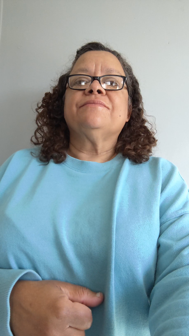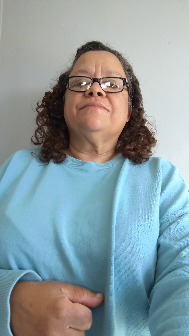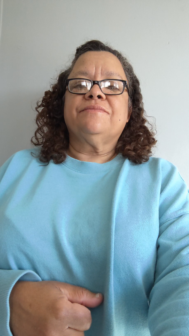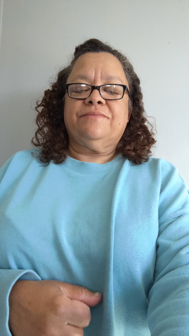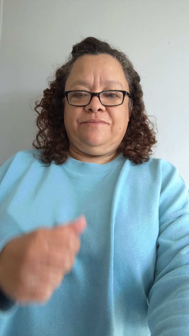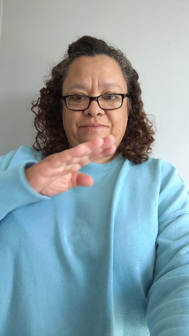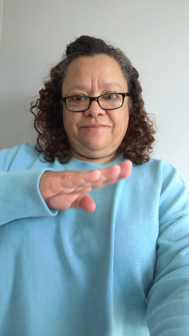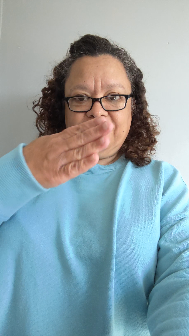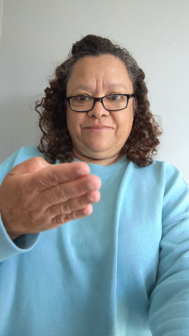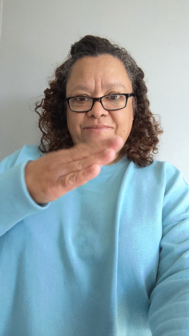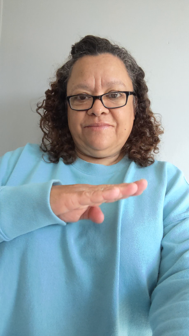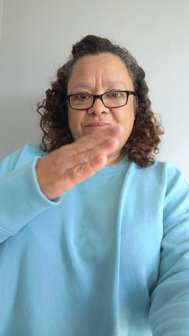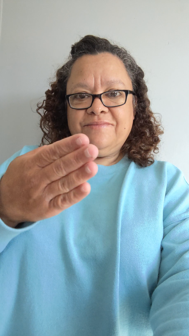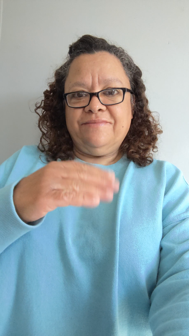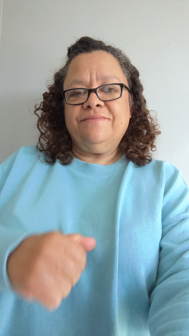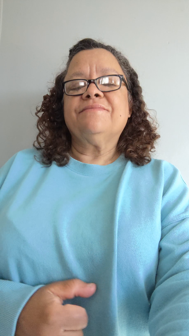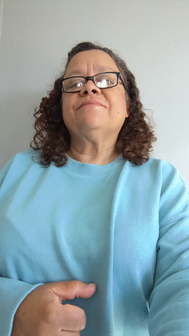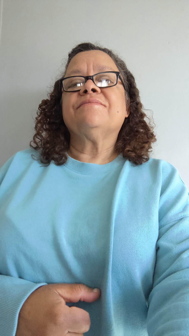kitchen